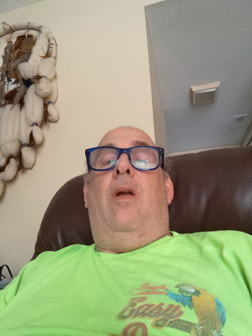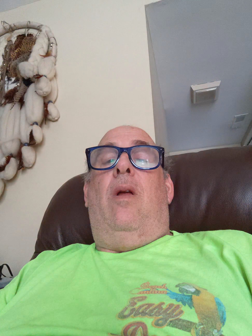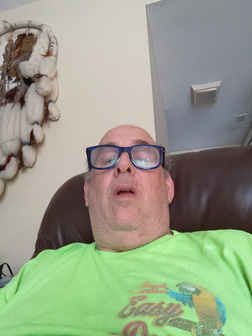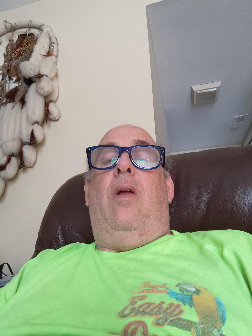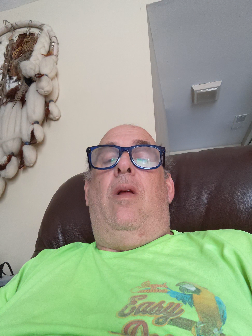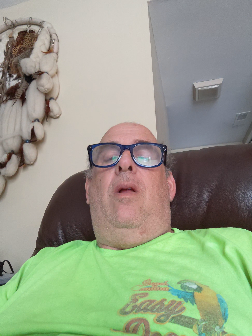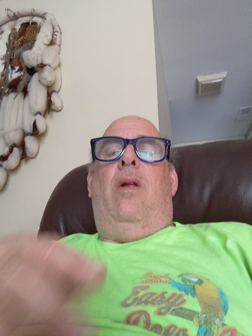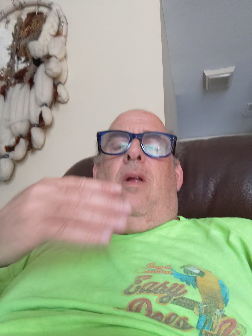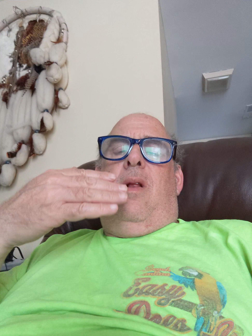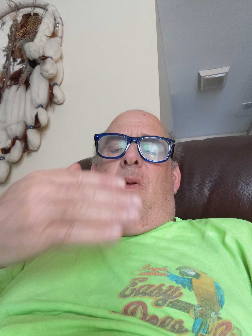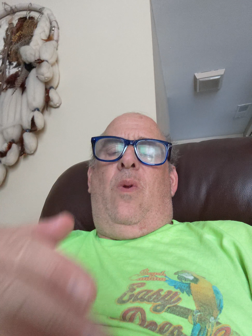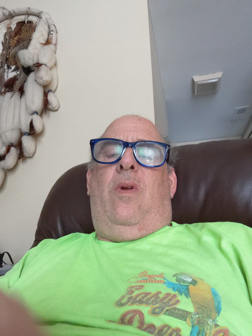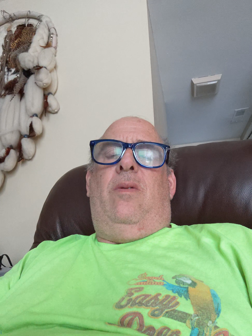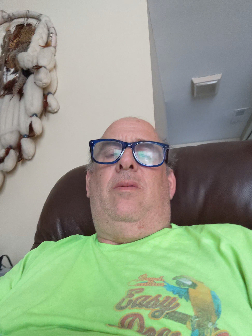close